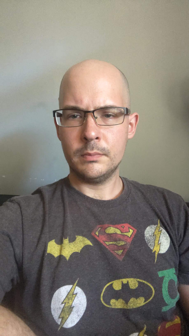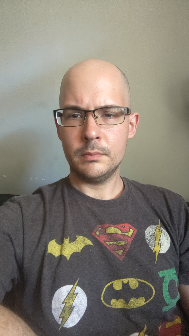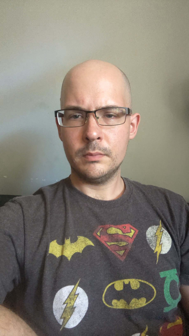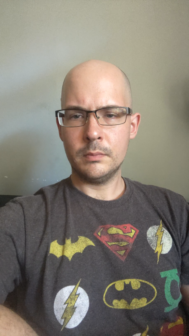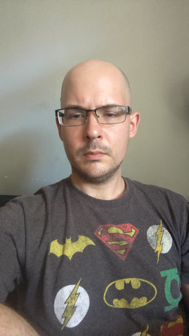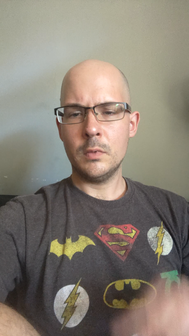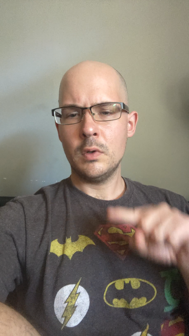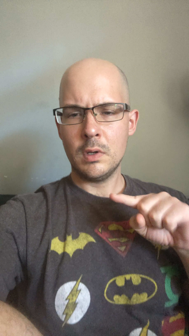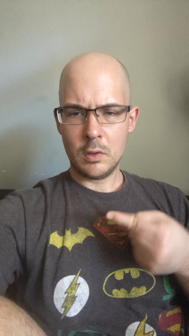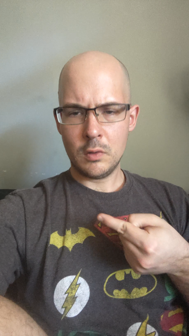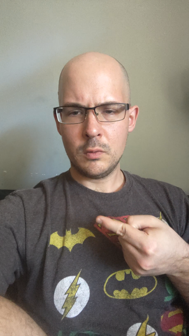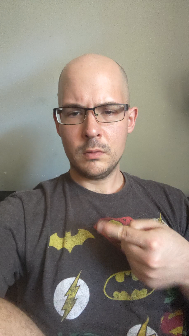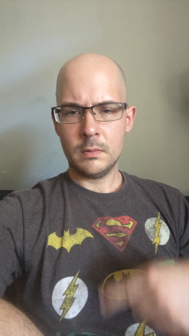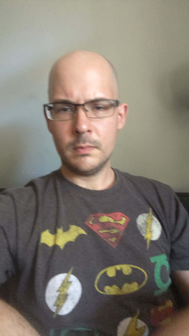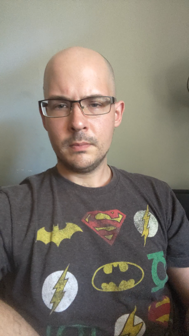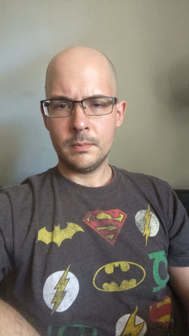hurt